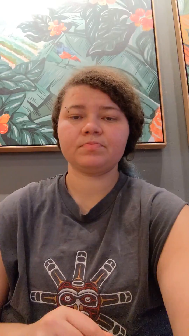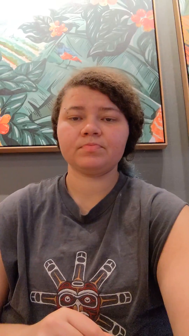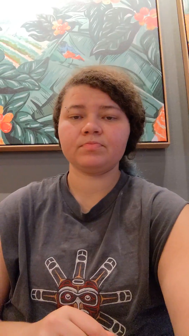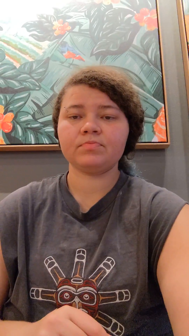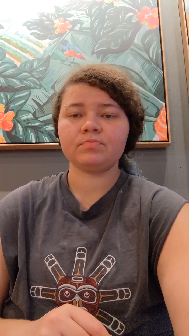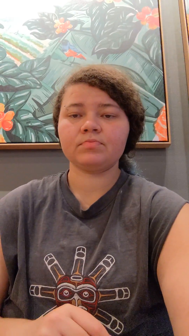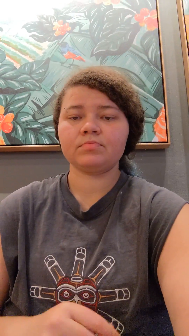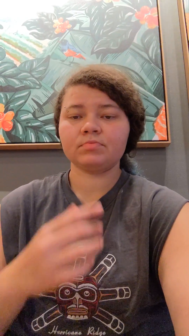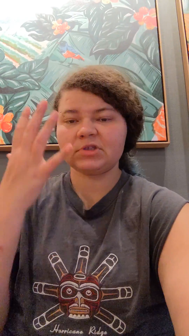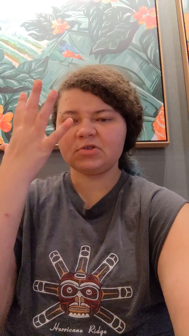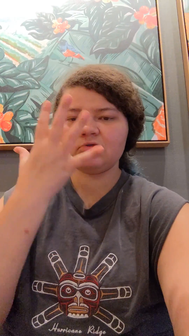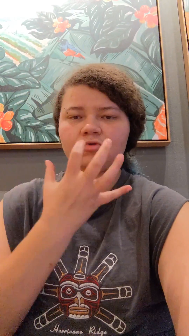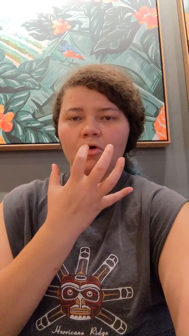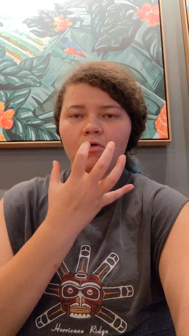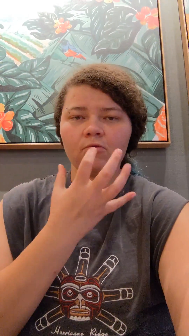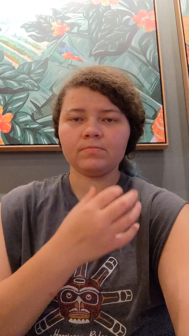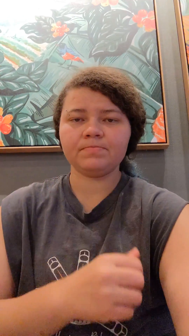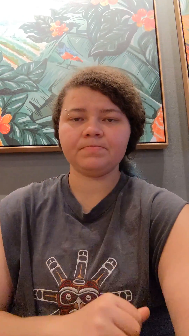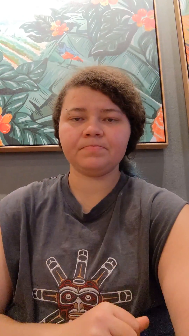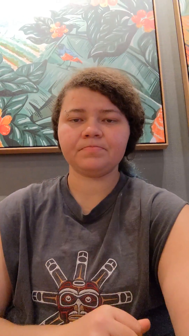dark